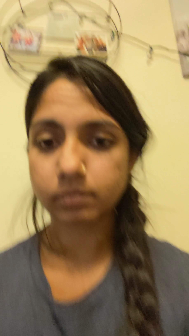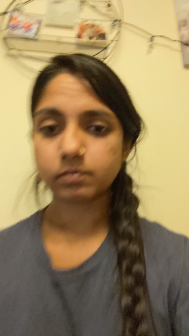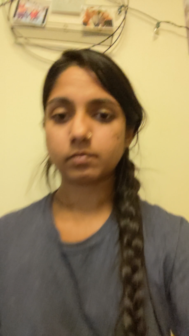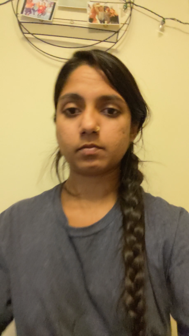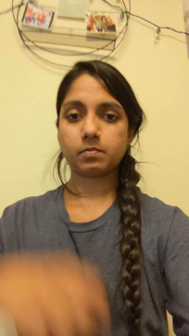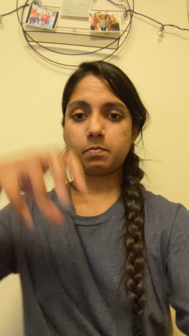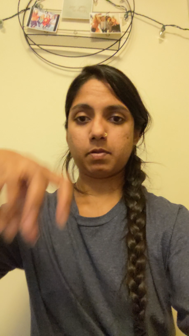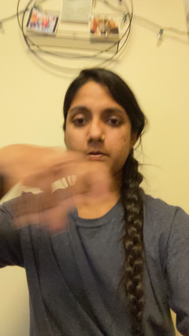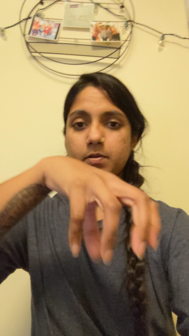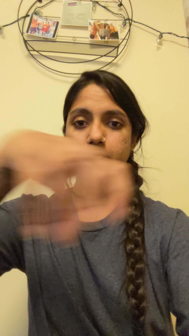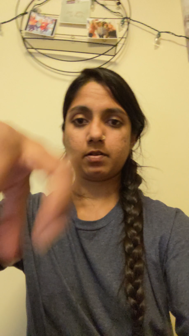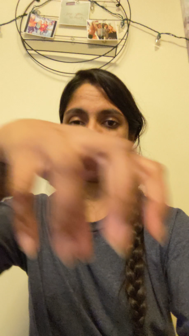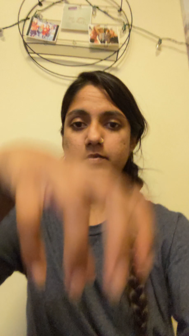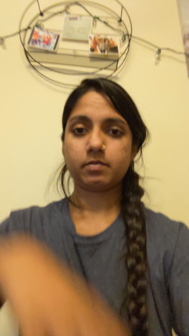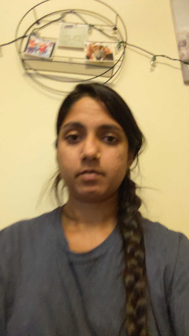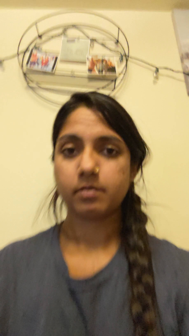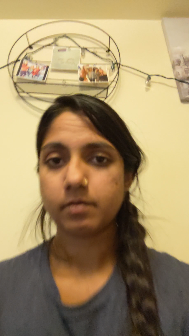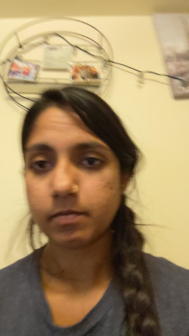block